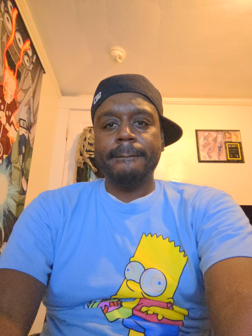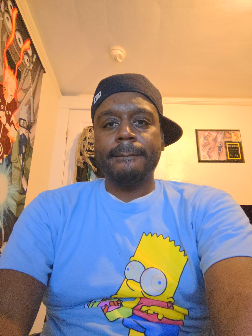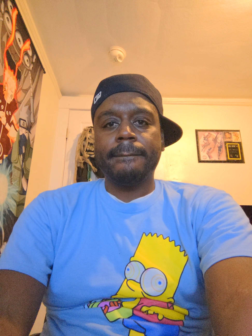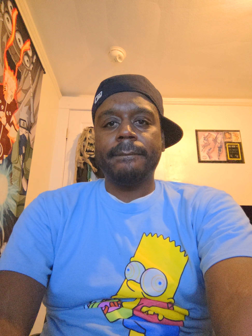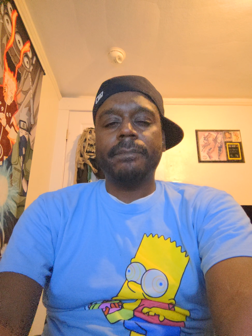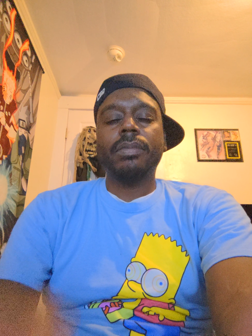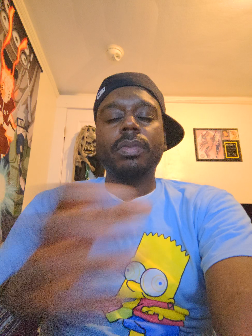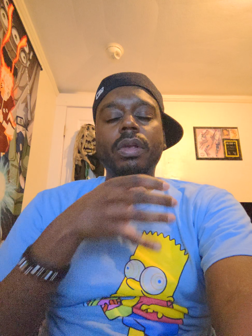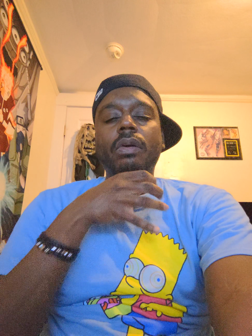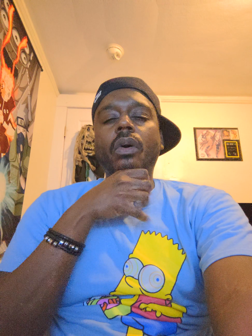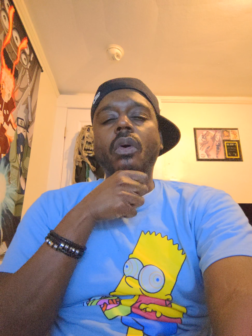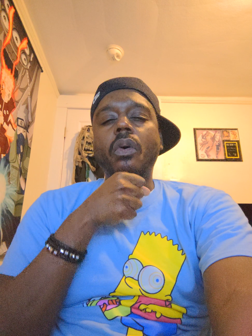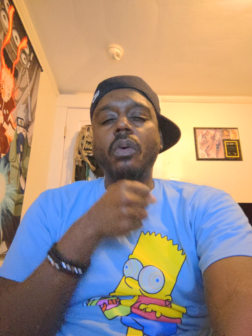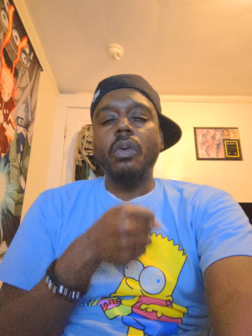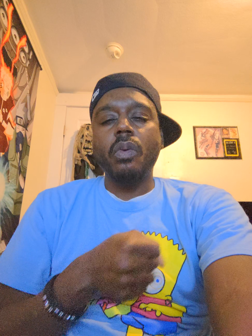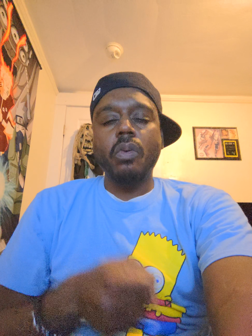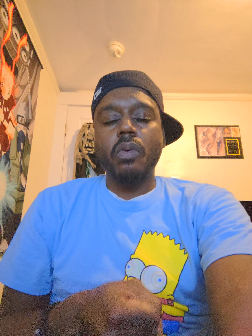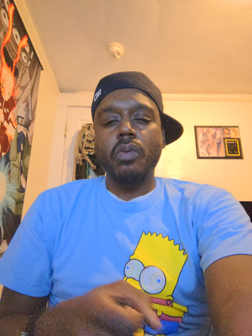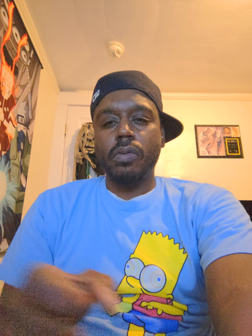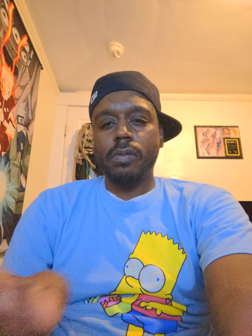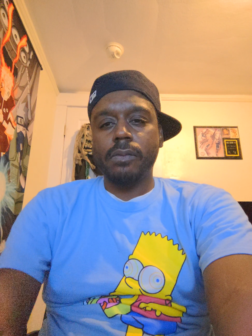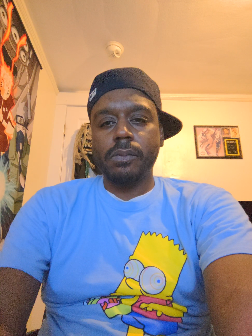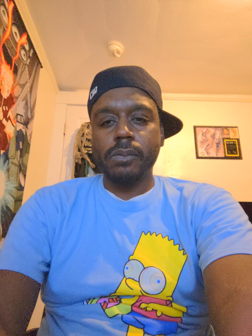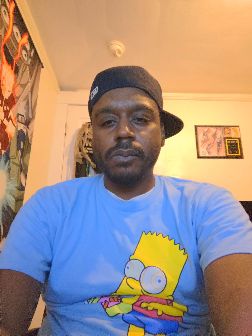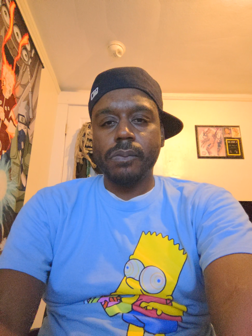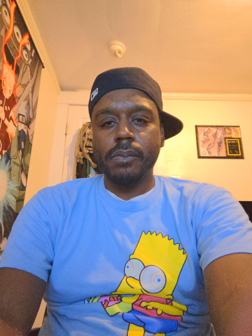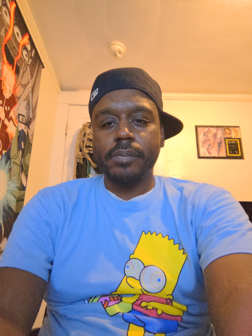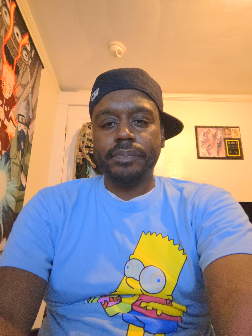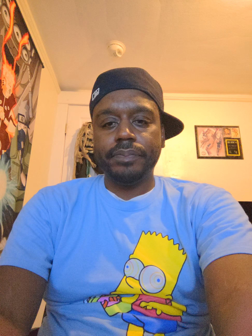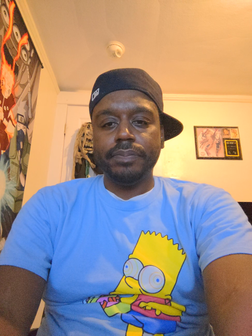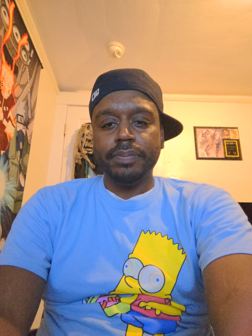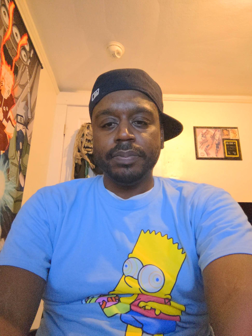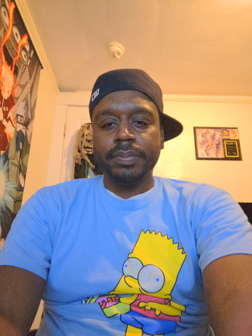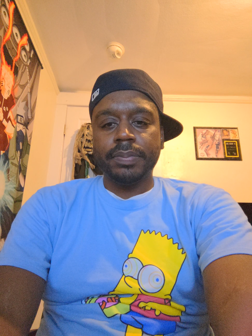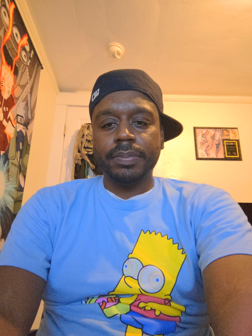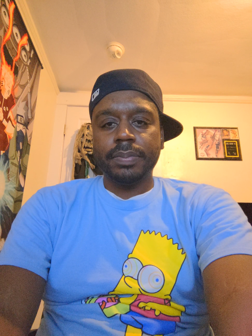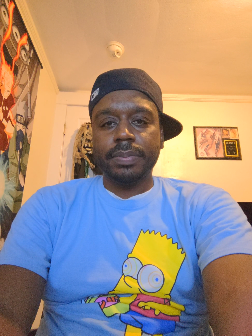old